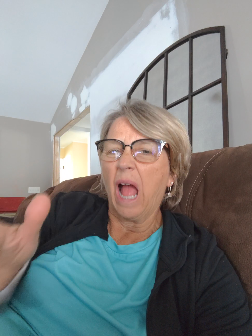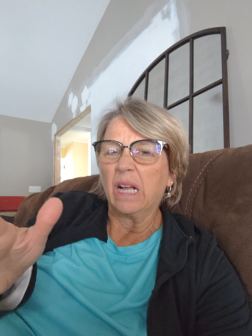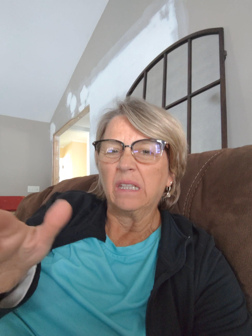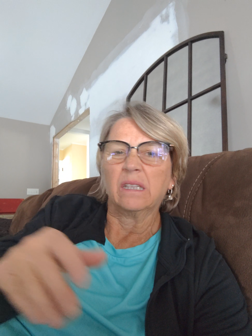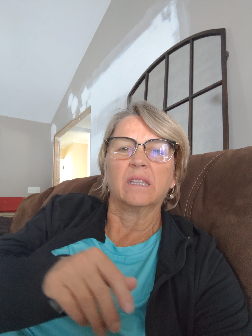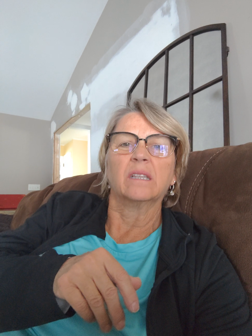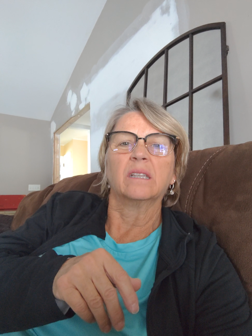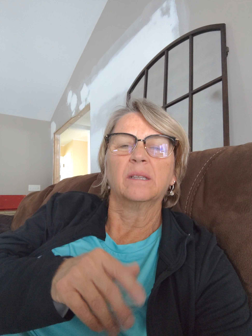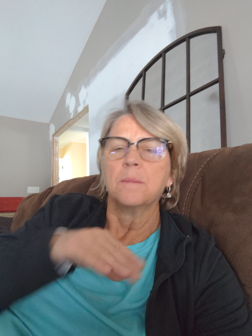yucky